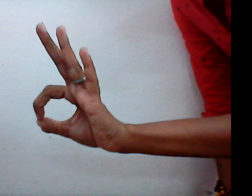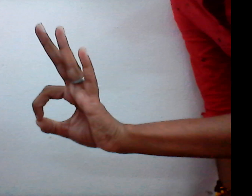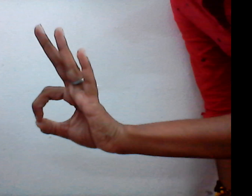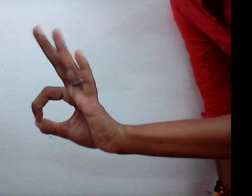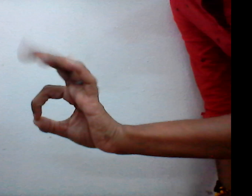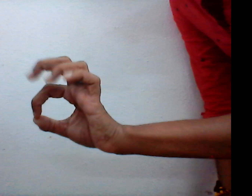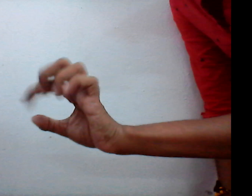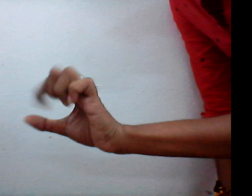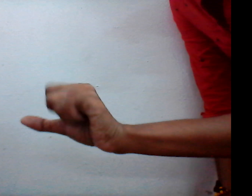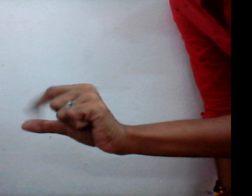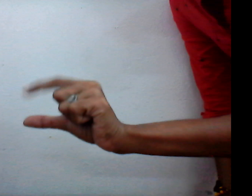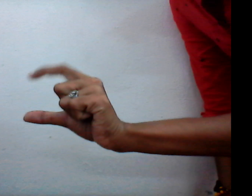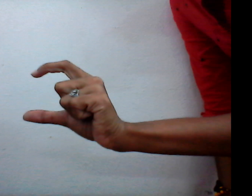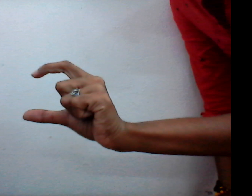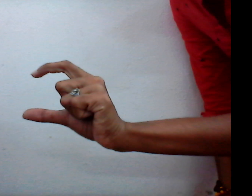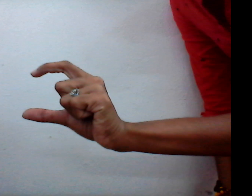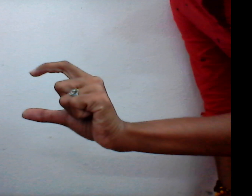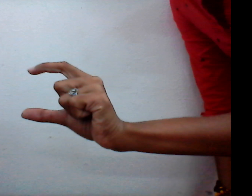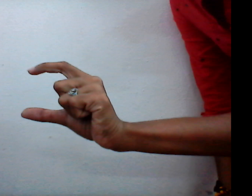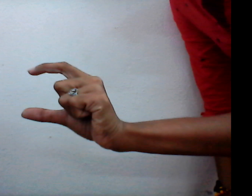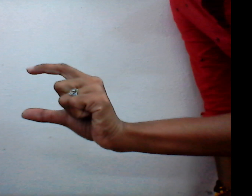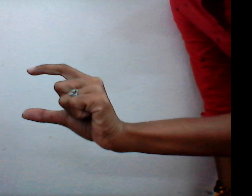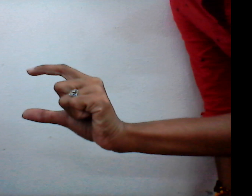ഓ